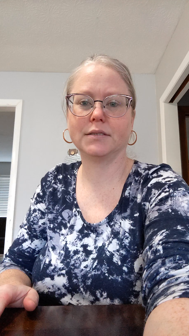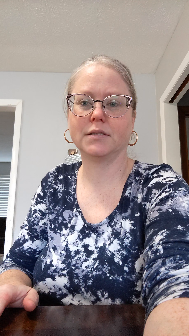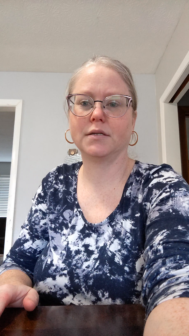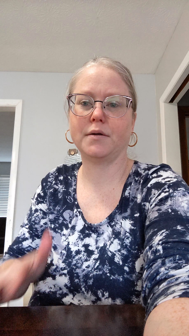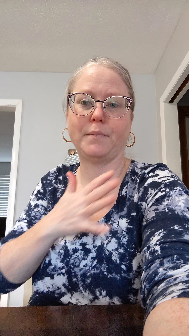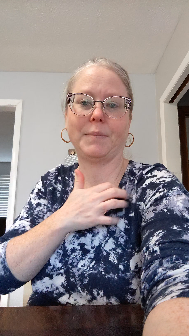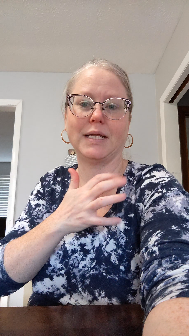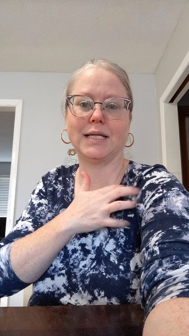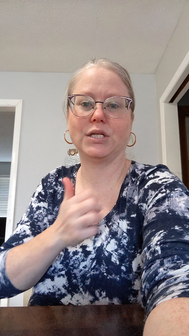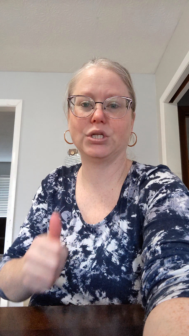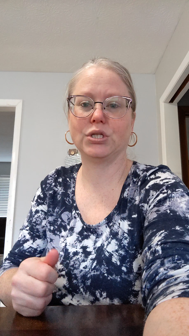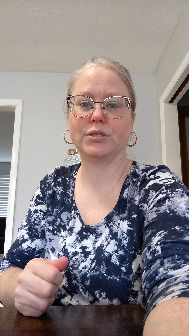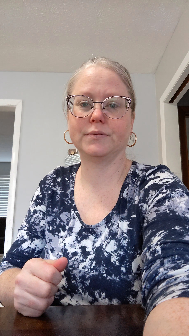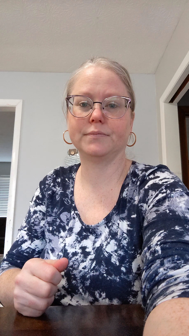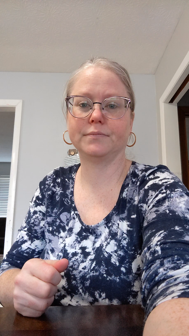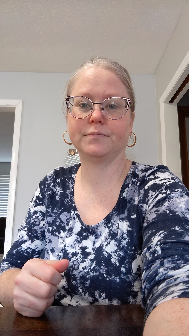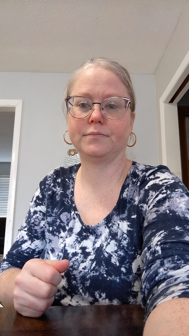bear